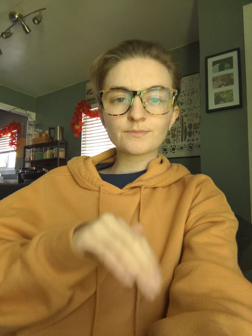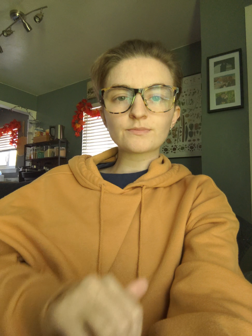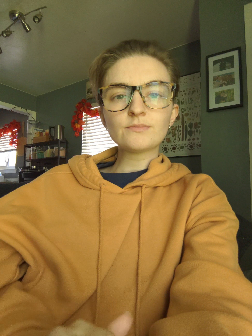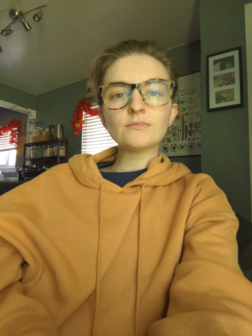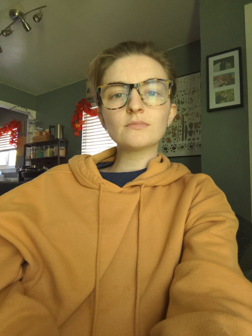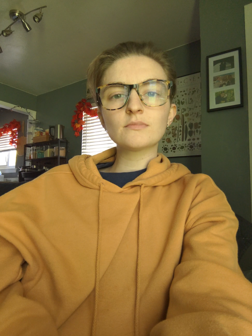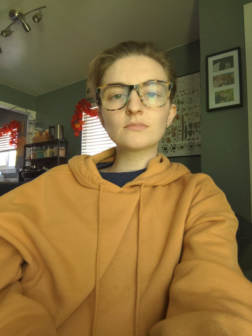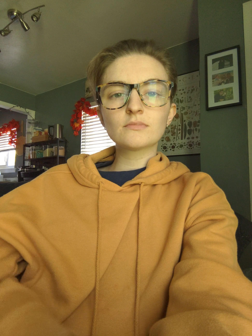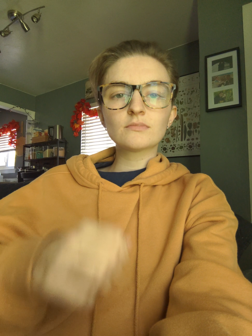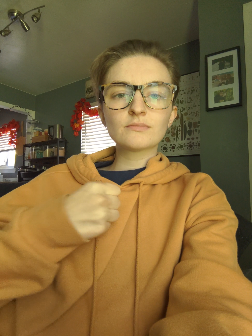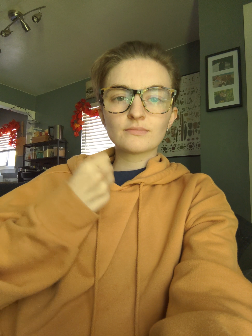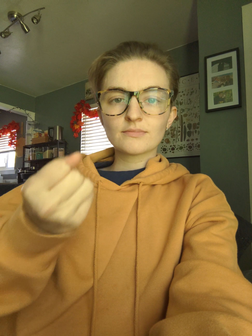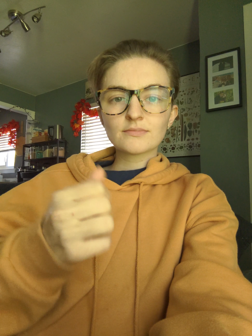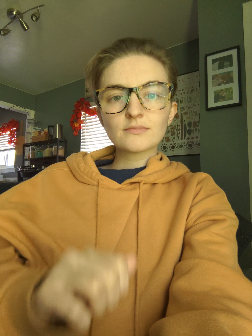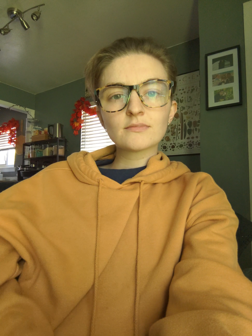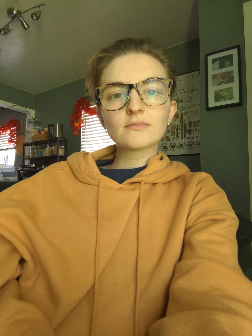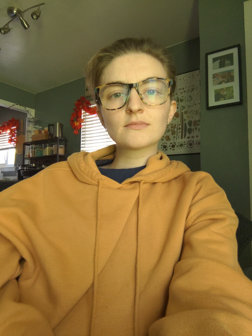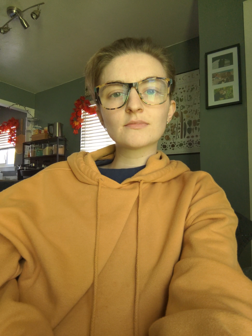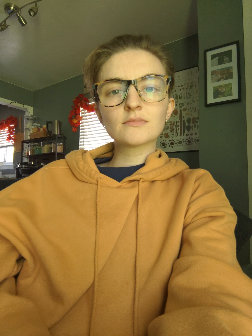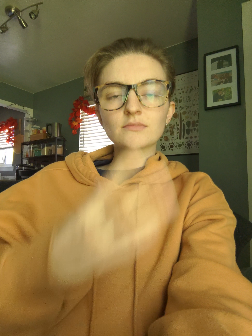drive